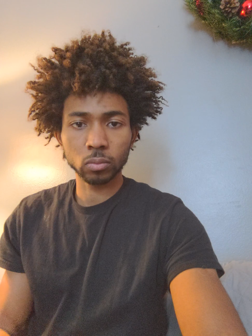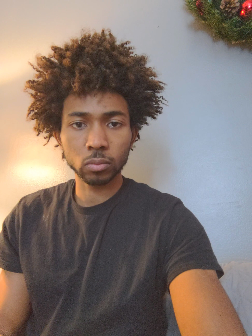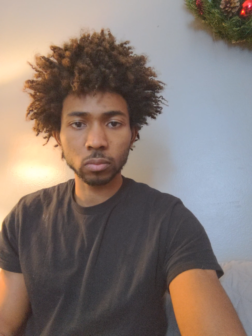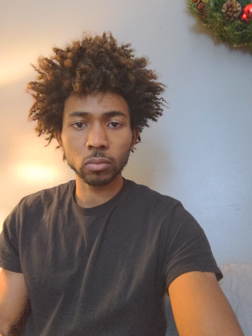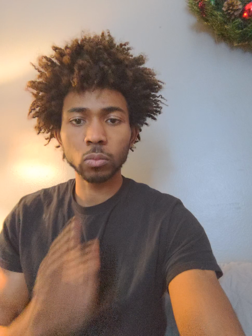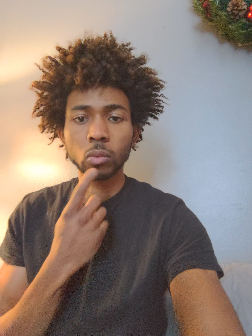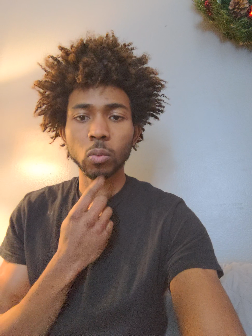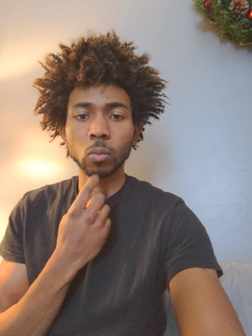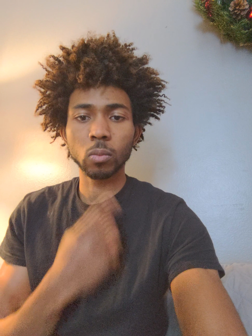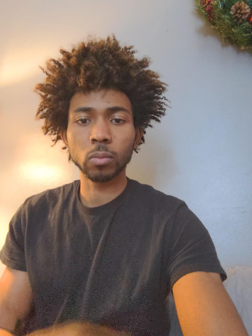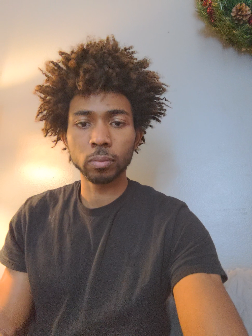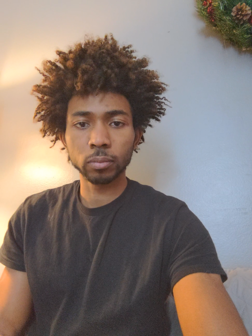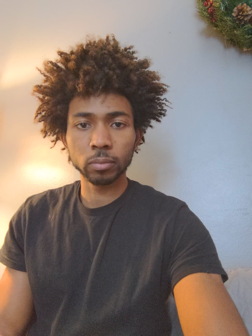red